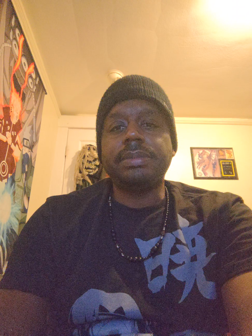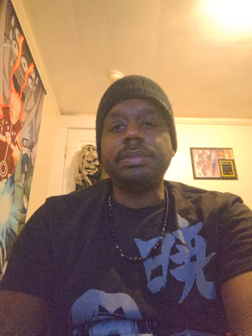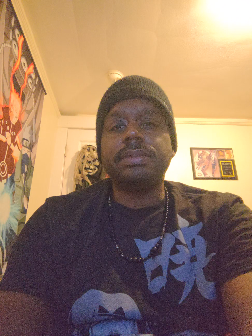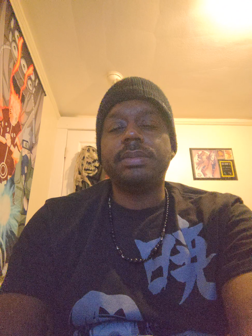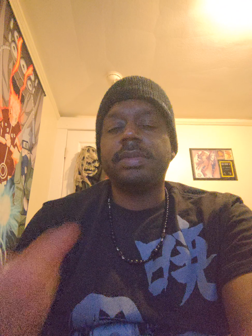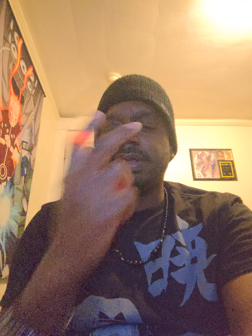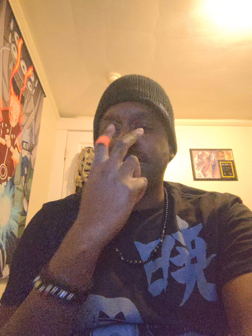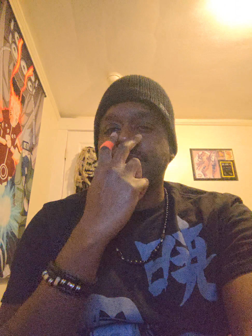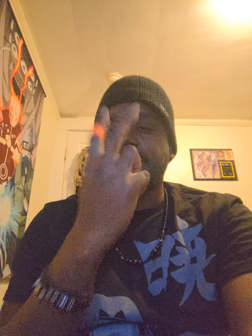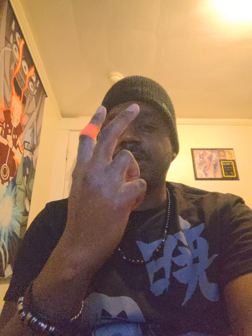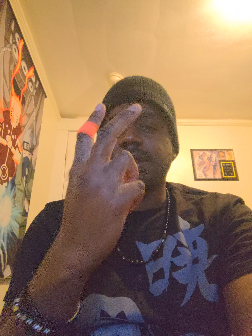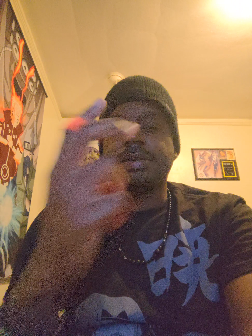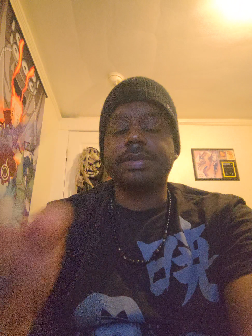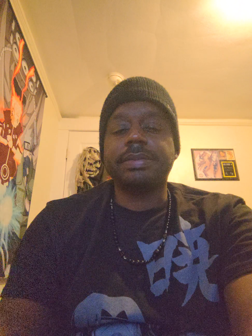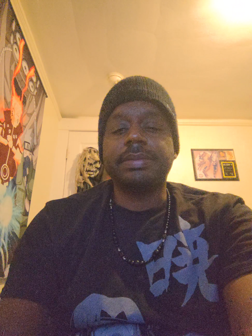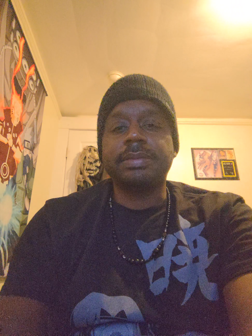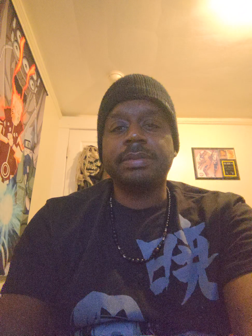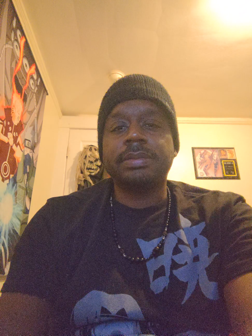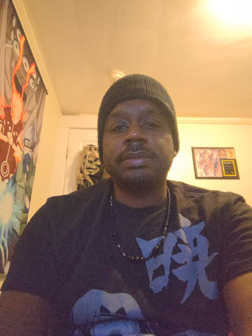see